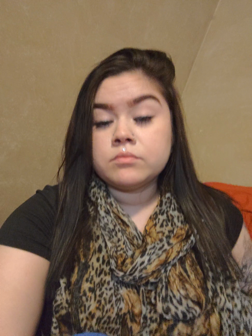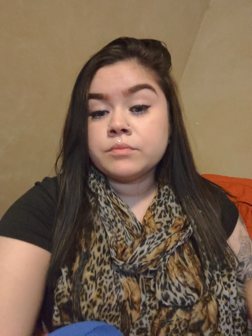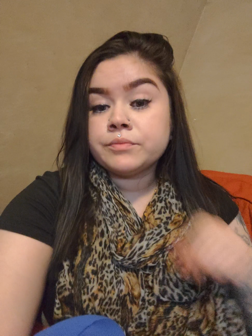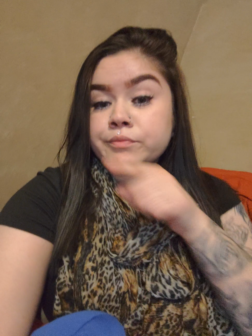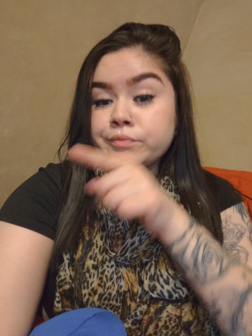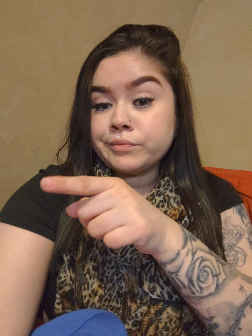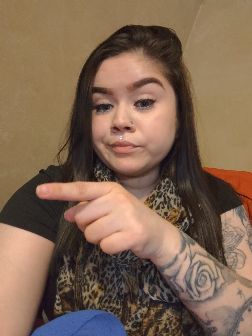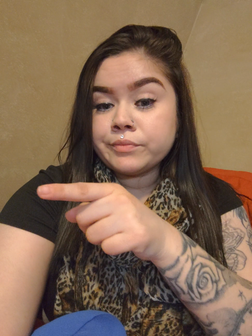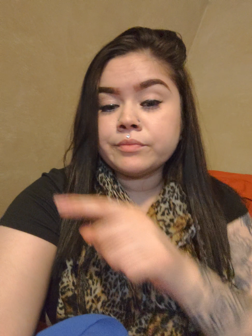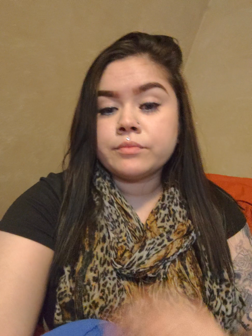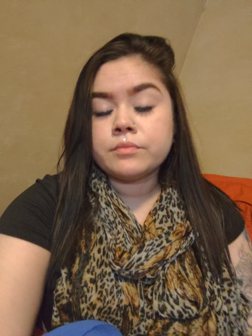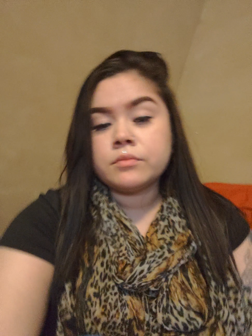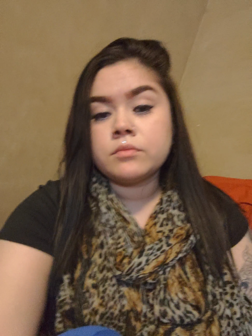he/she/it